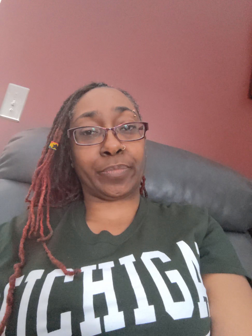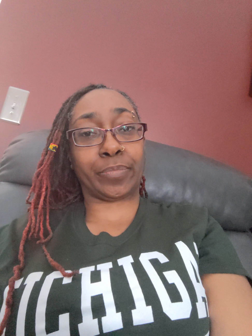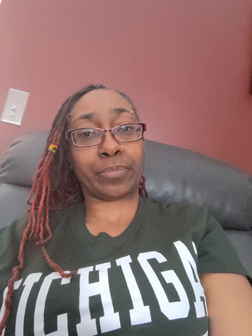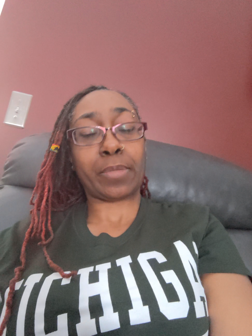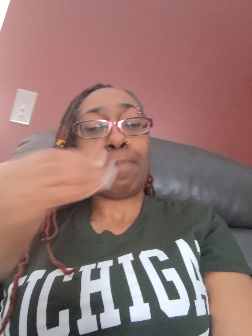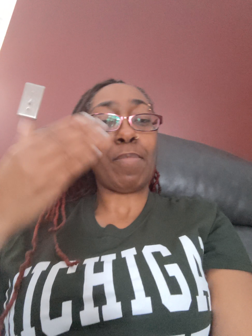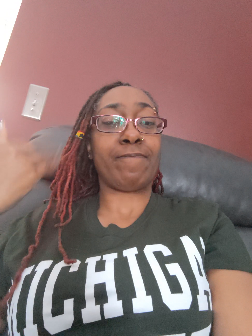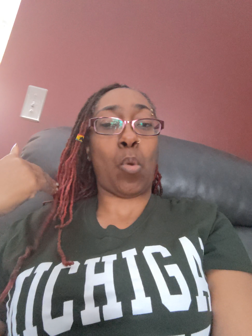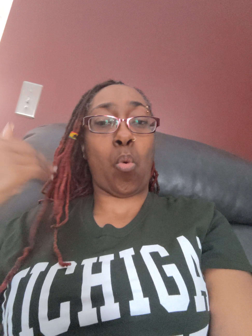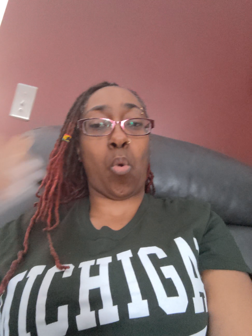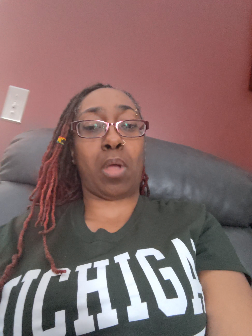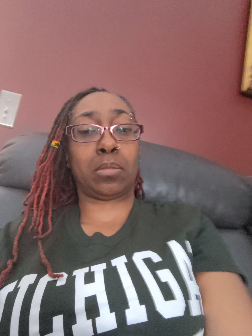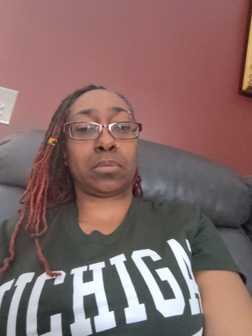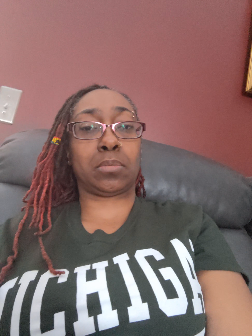before